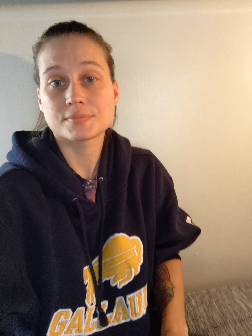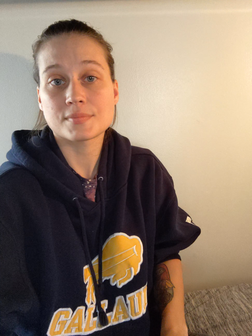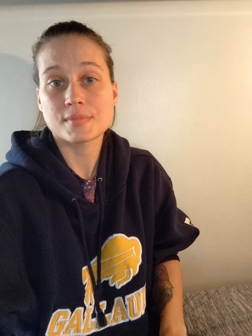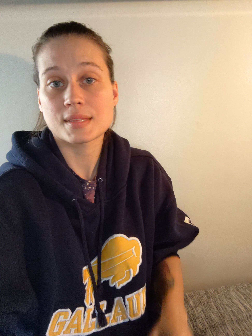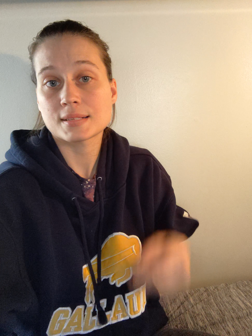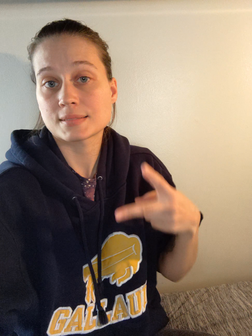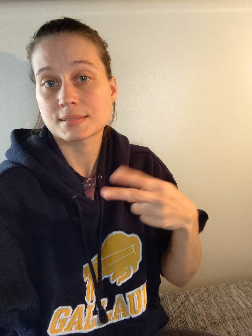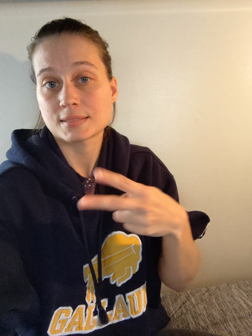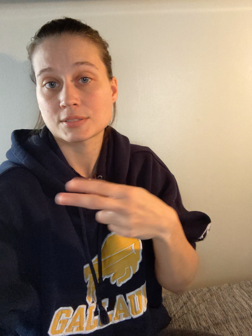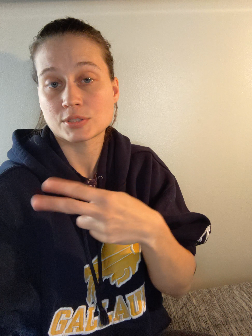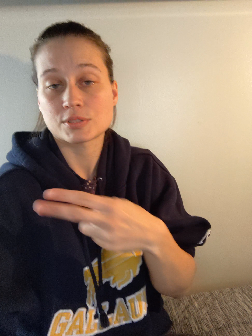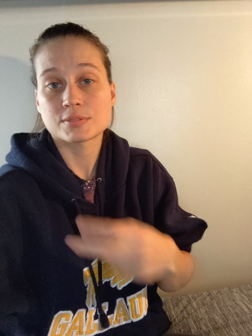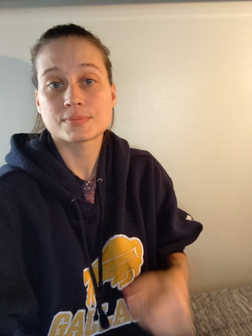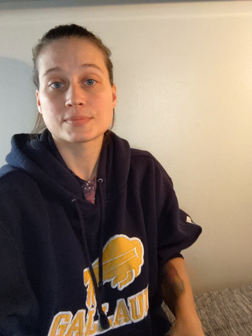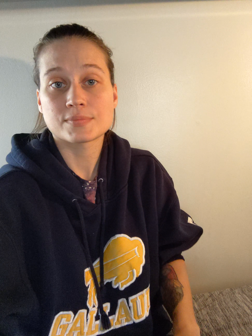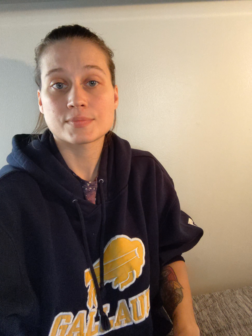scissors